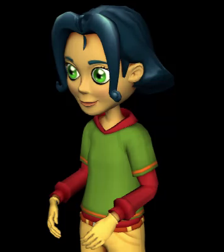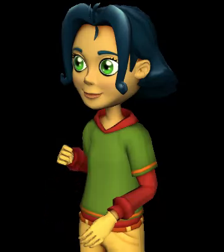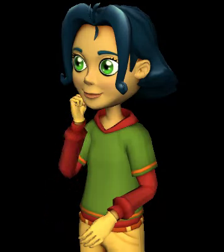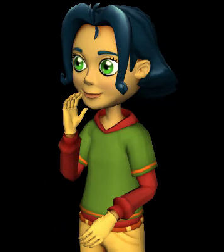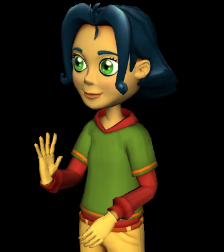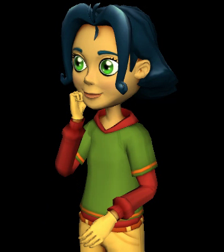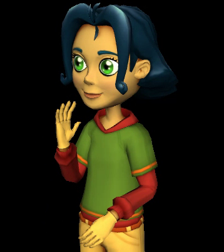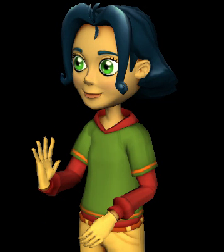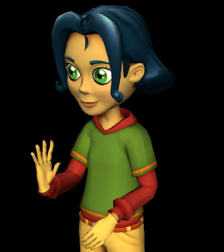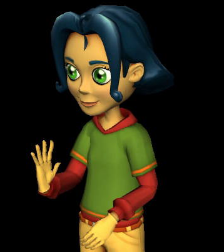كل يوم